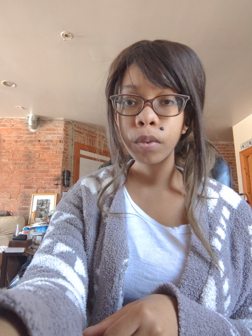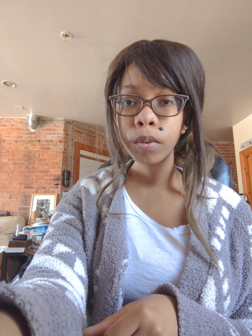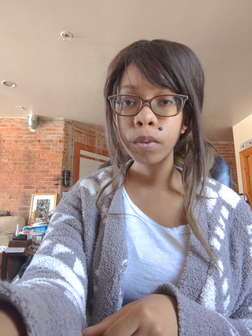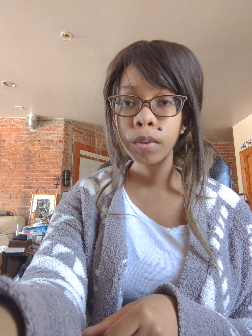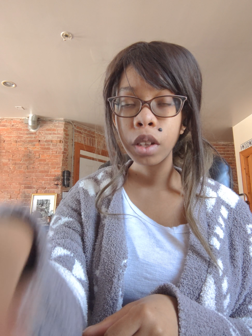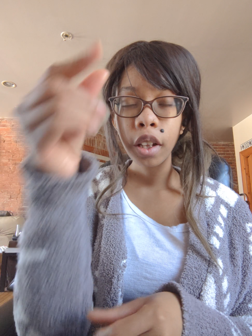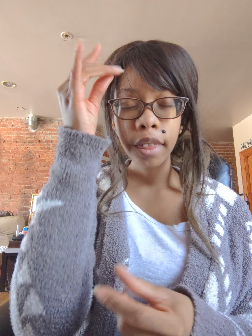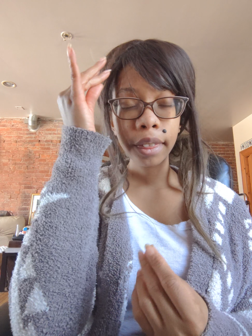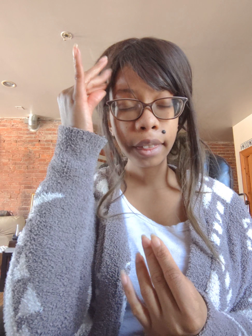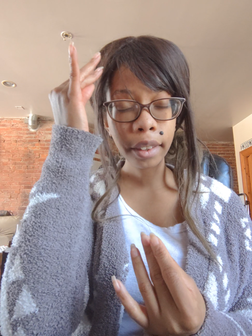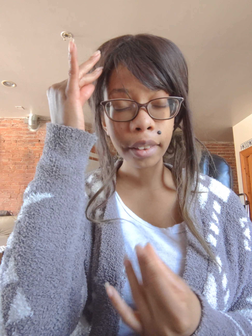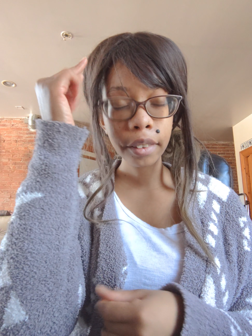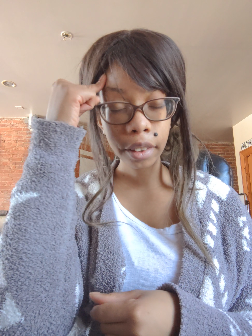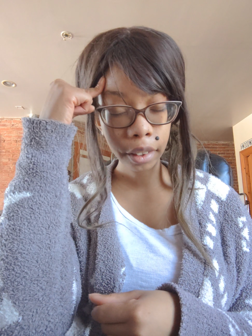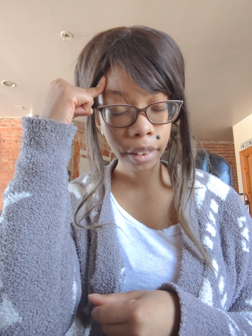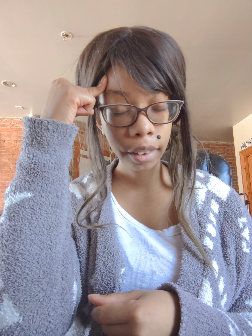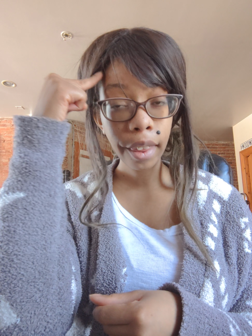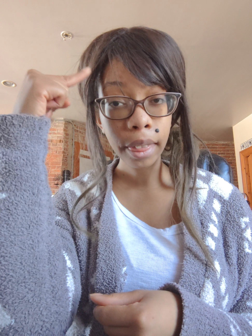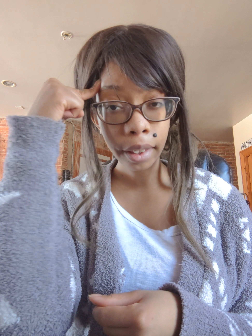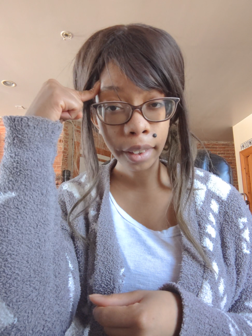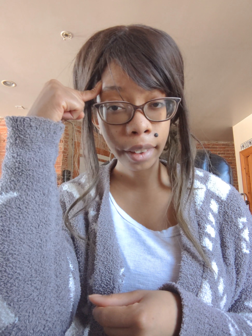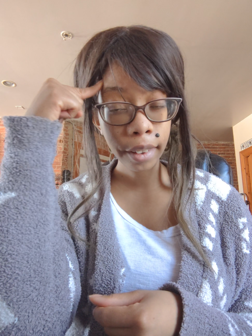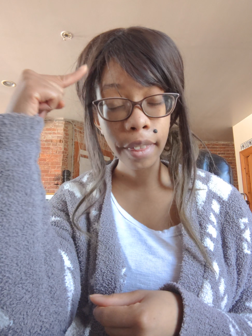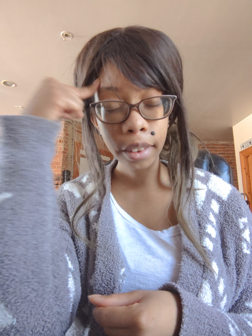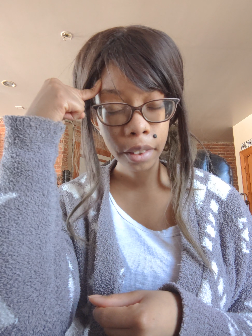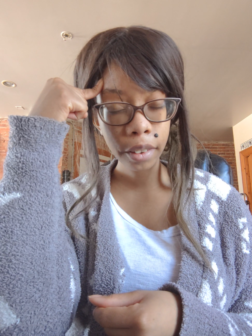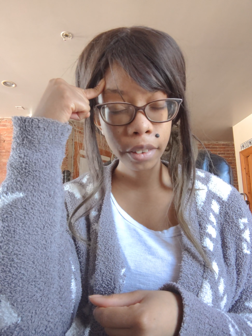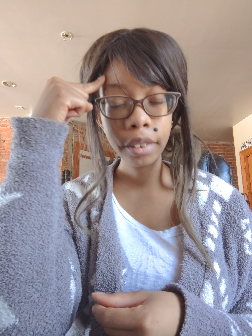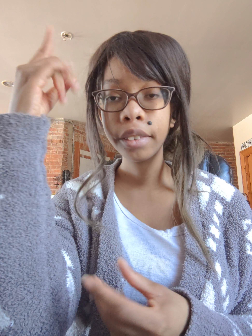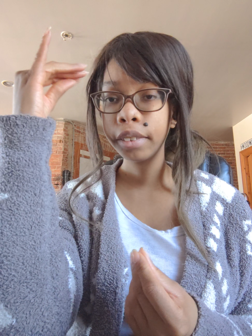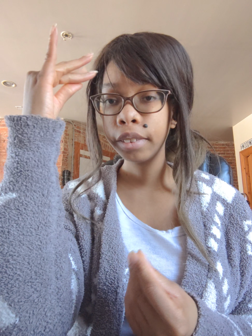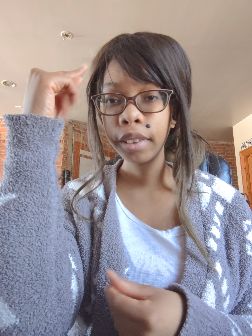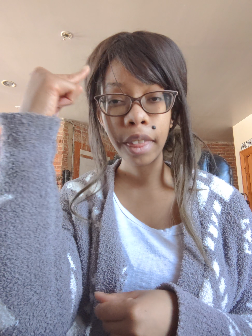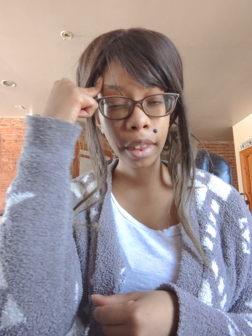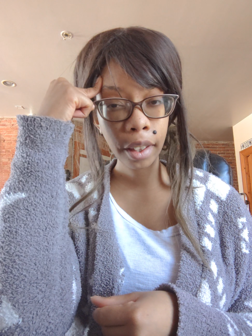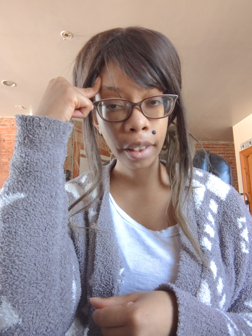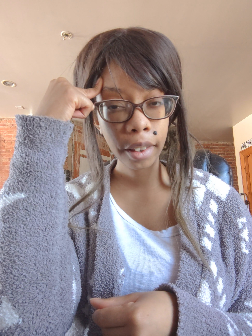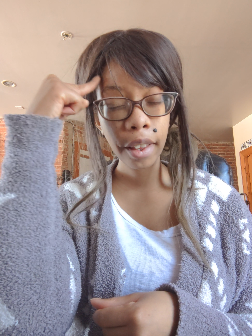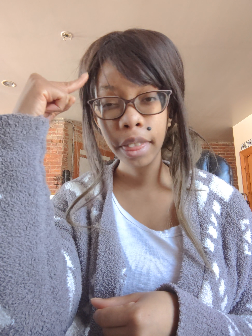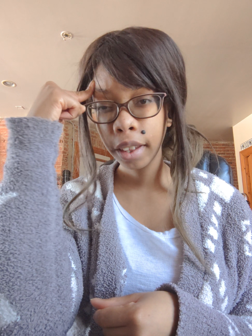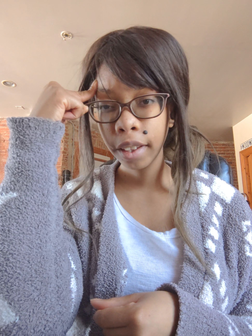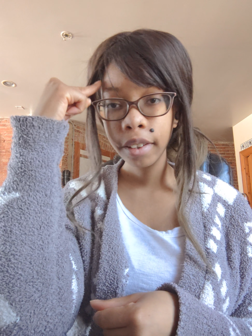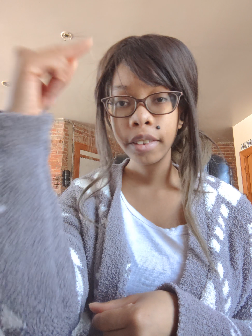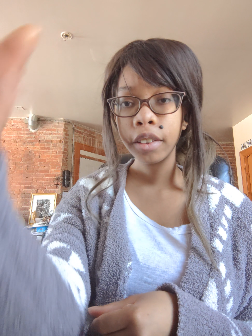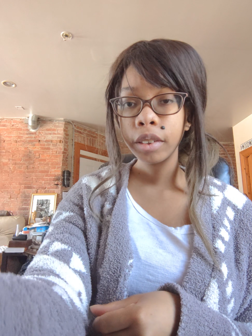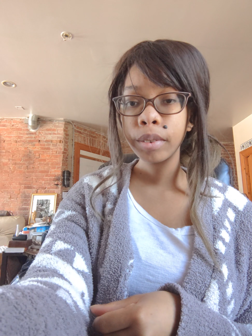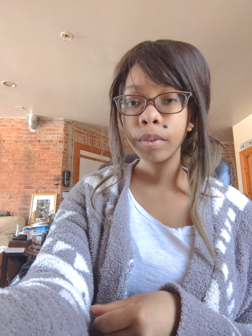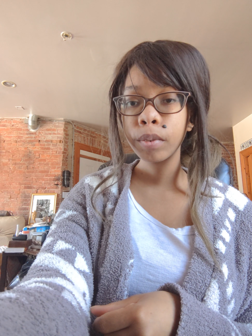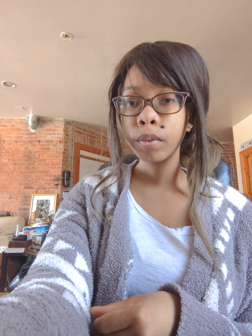think